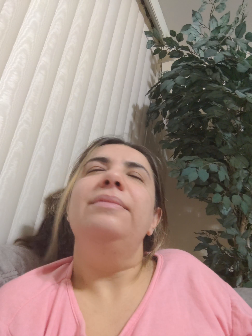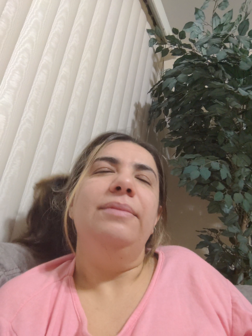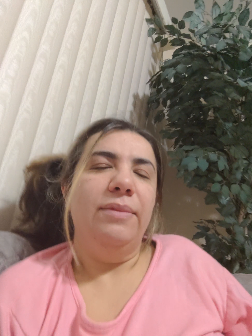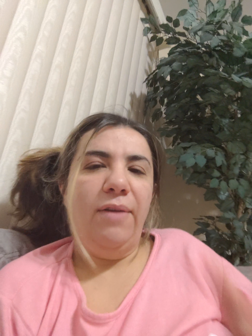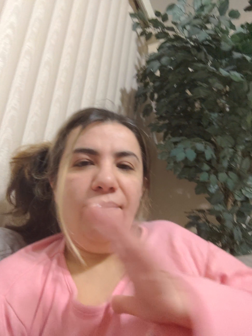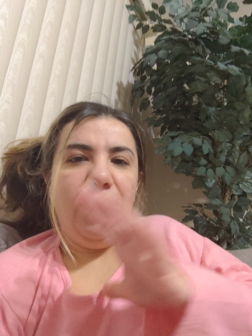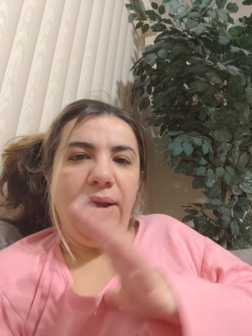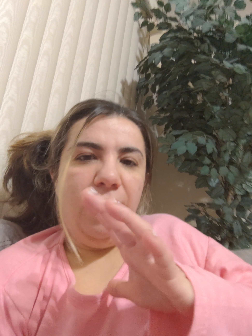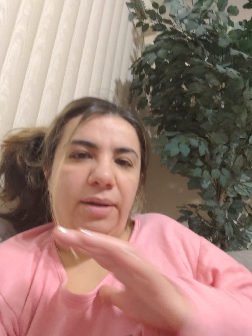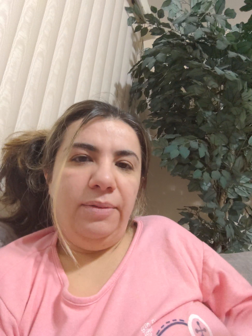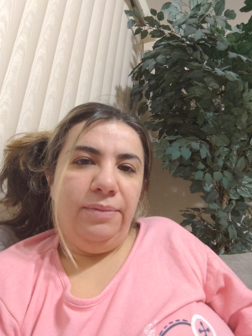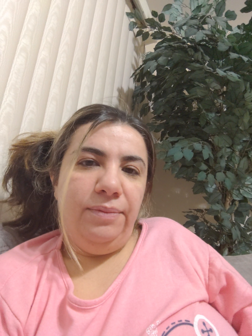fine